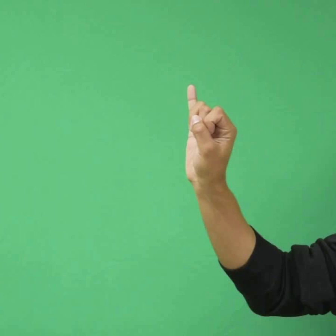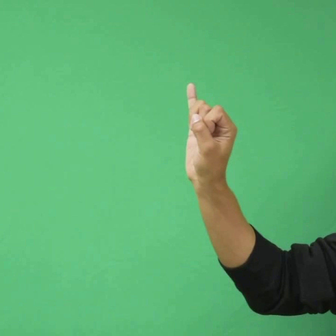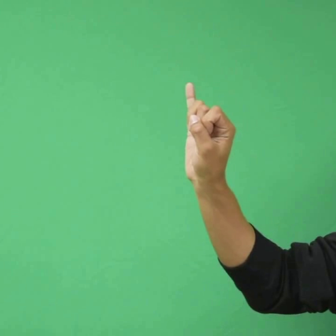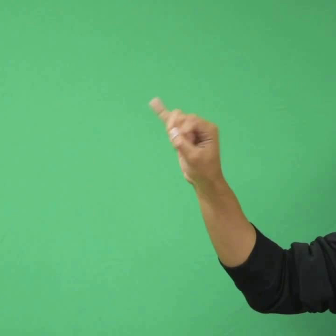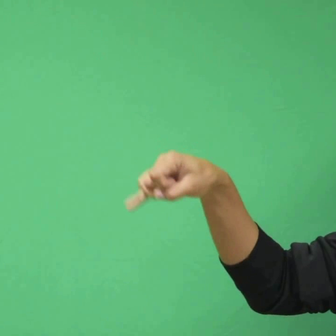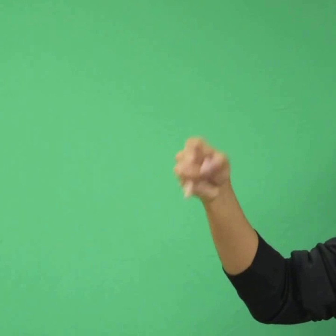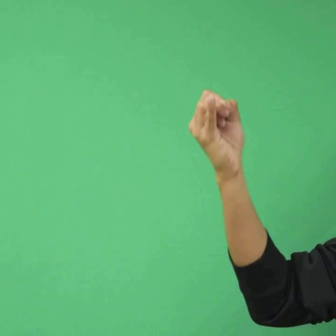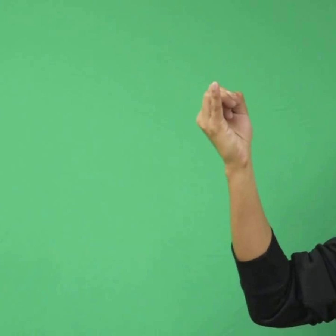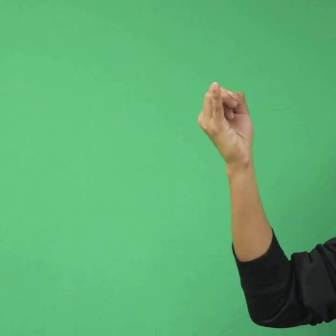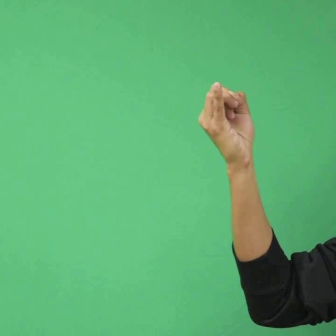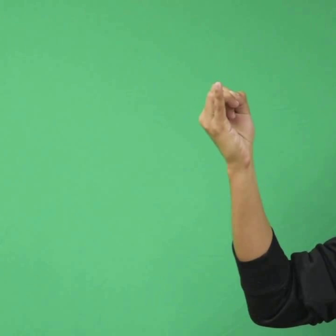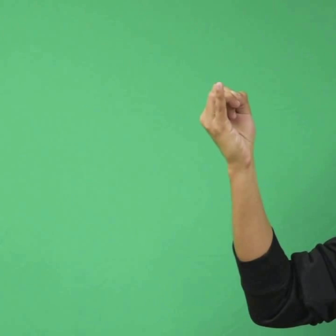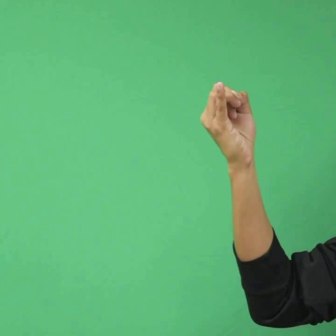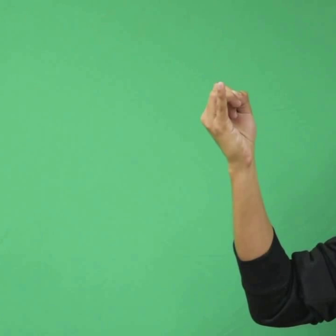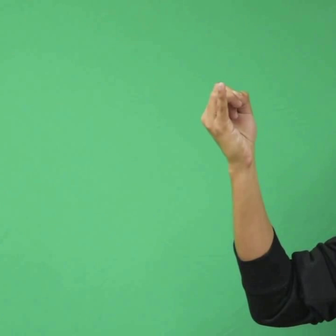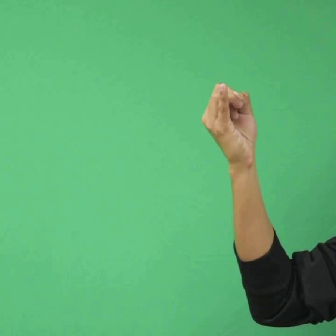J